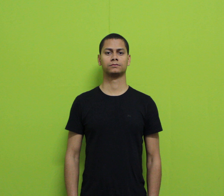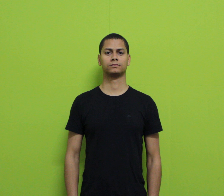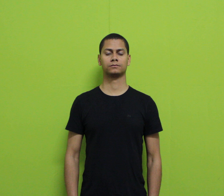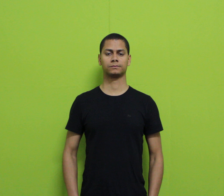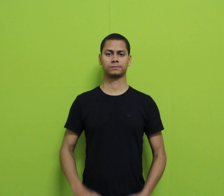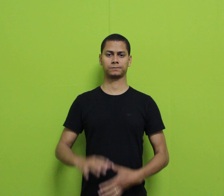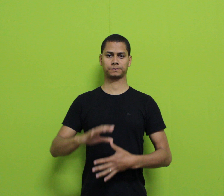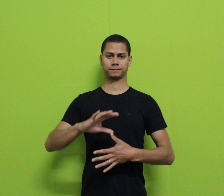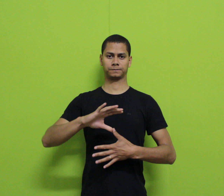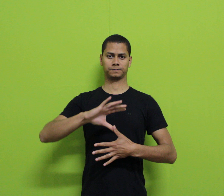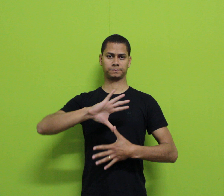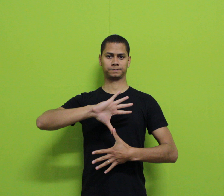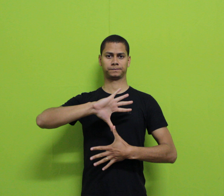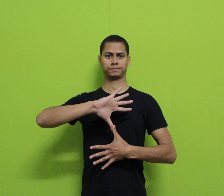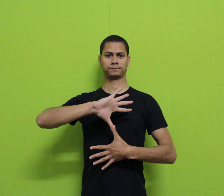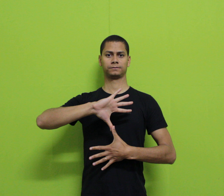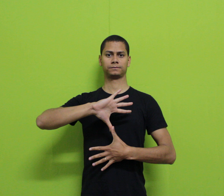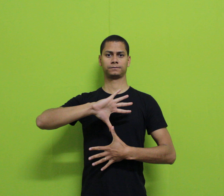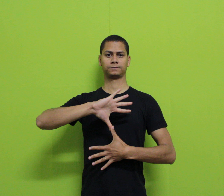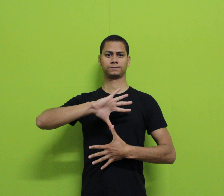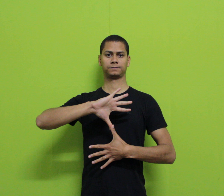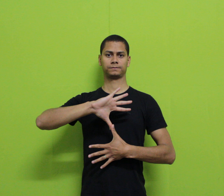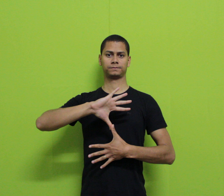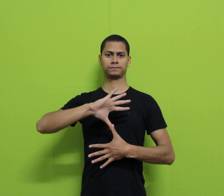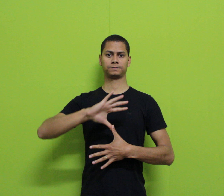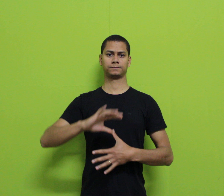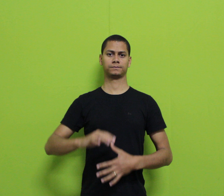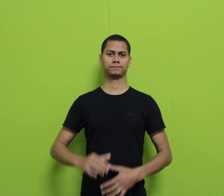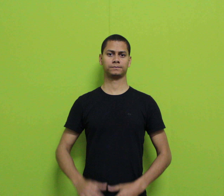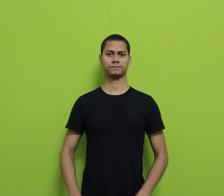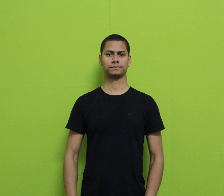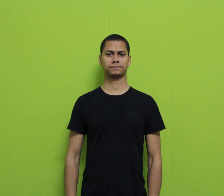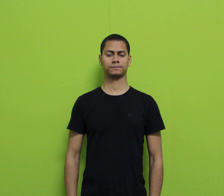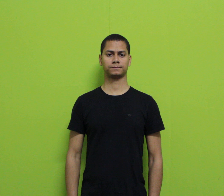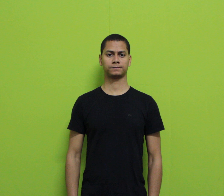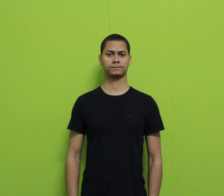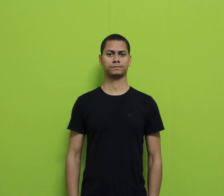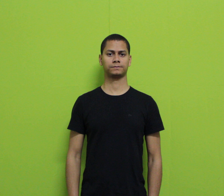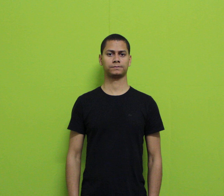América